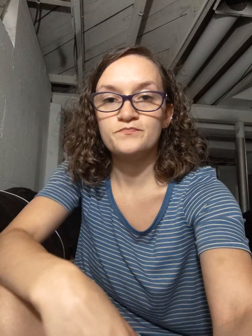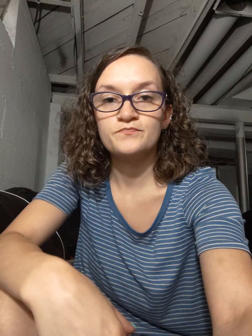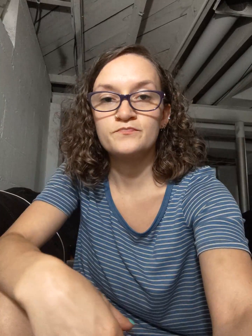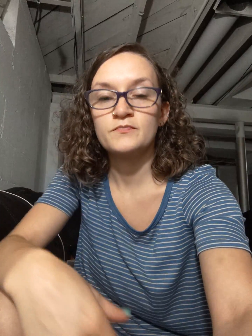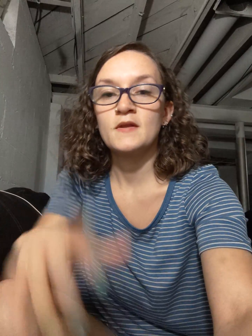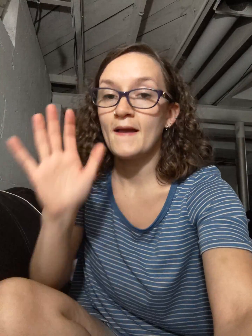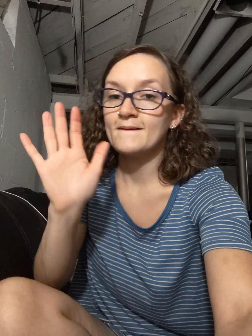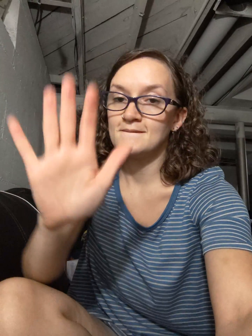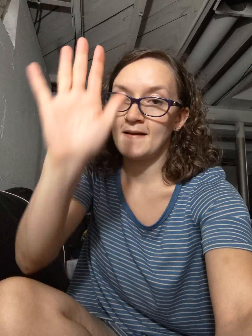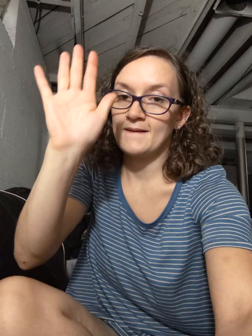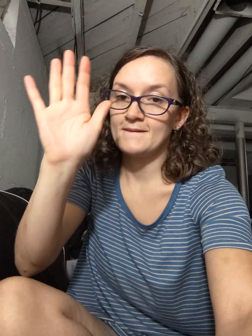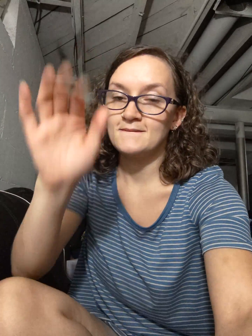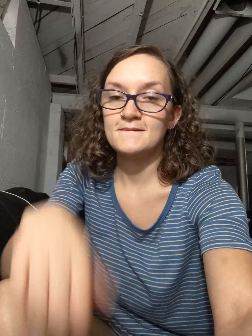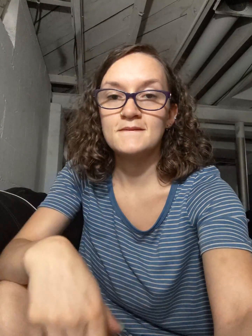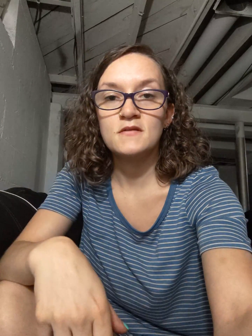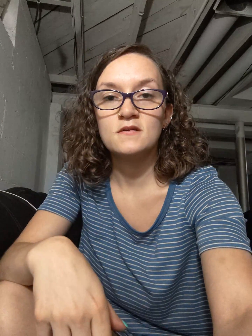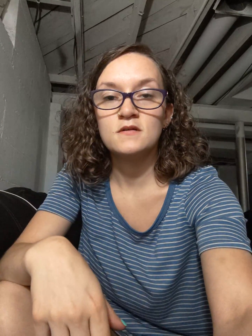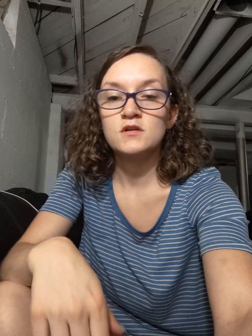give me five